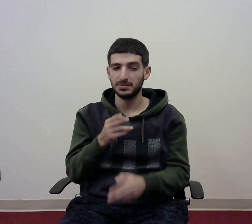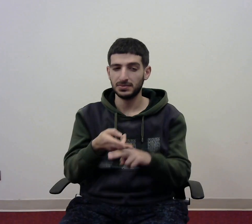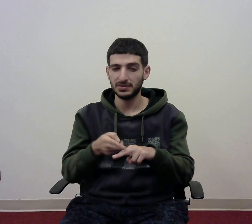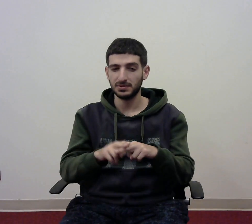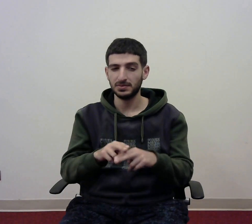görə